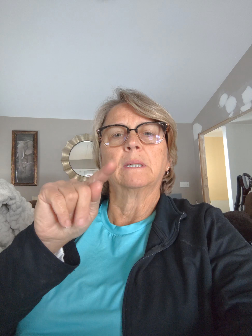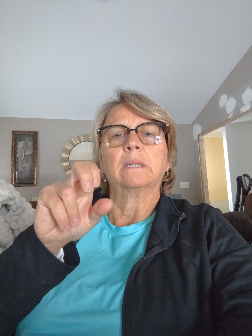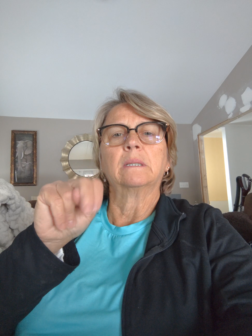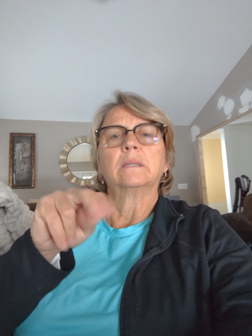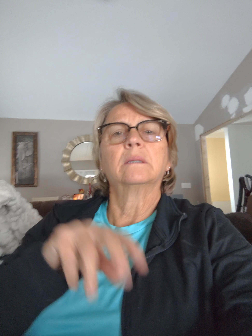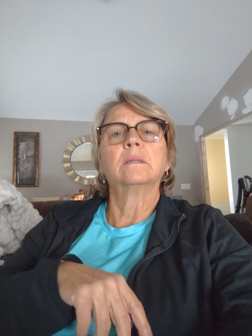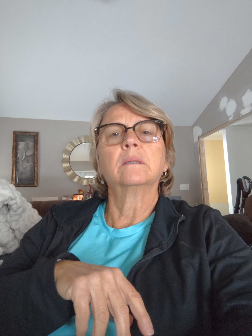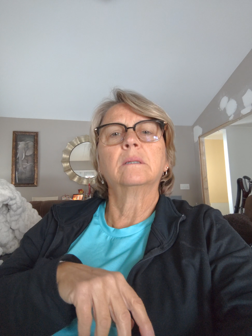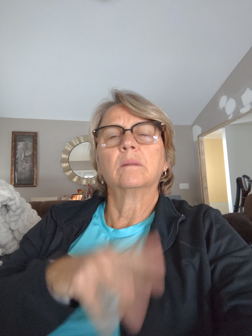mitten